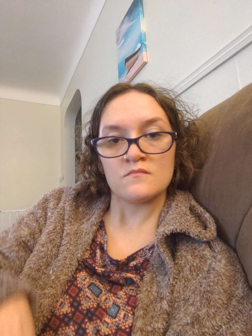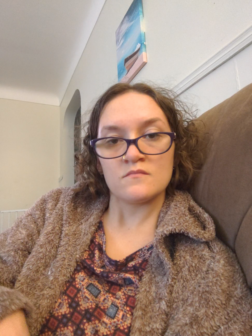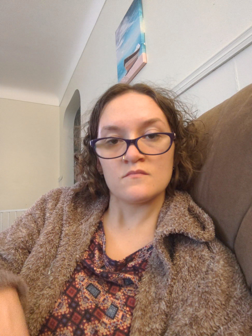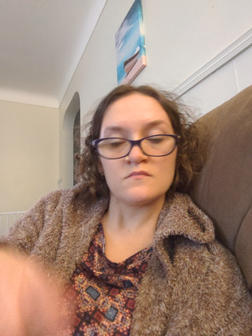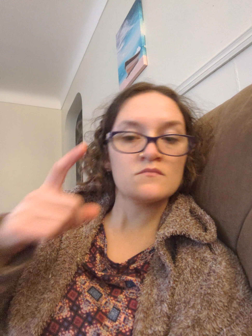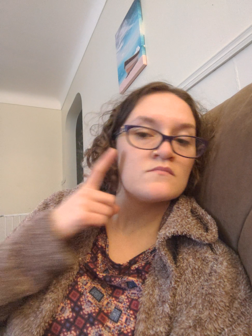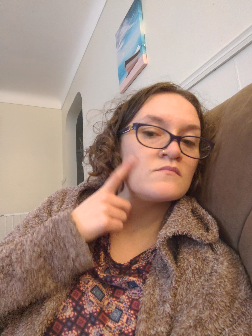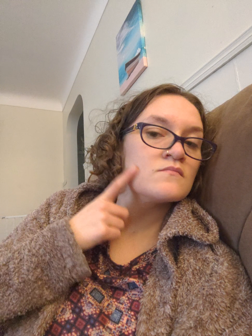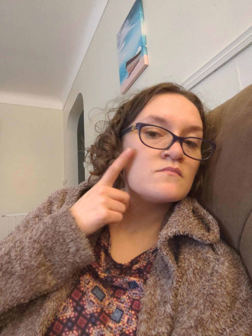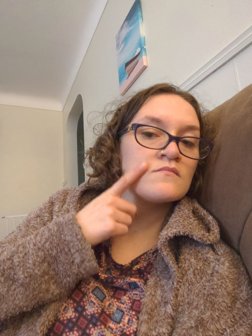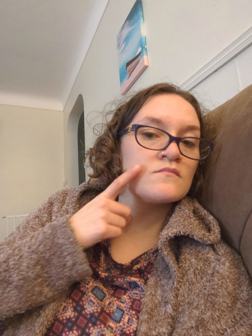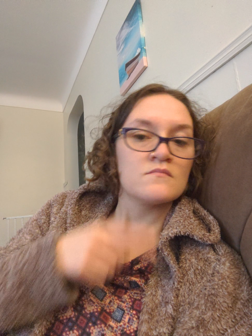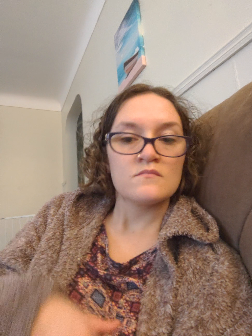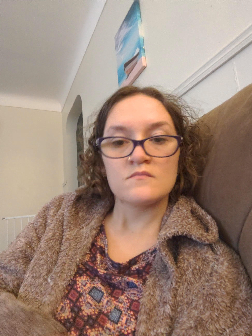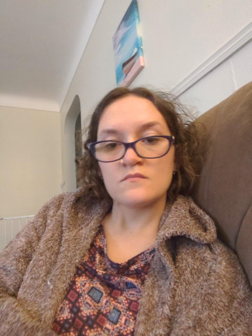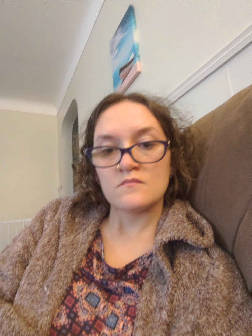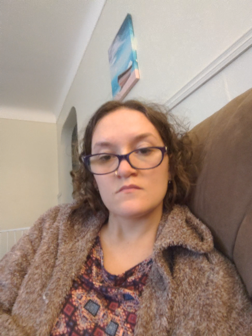cheek